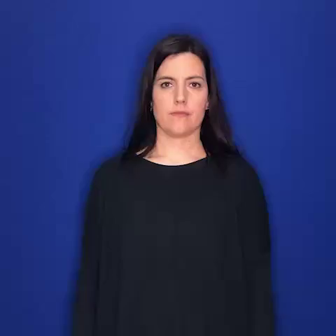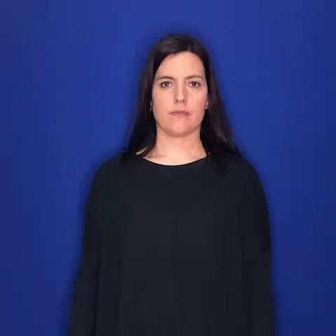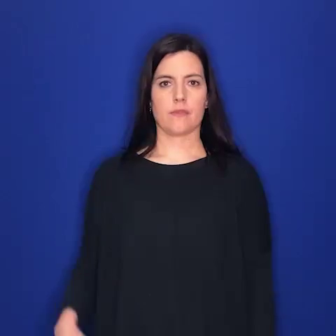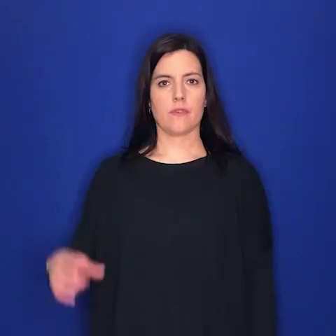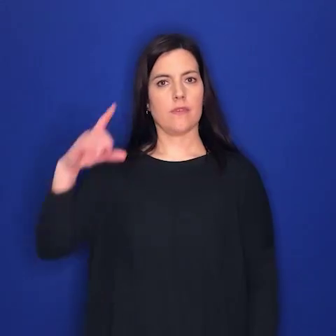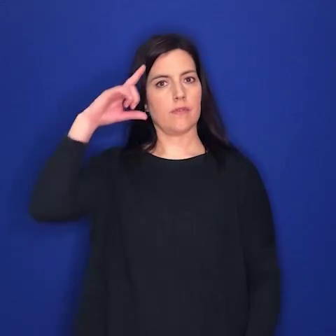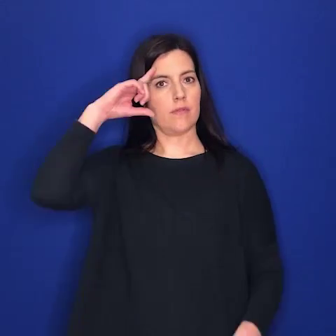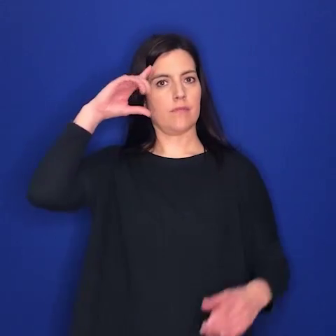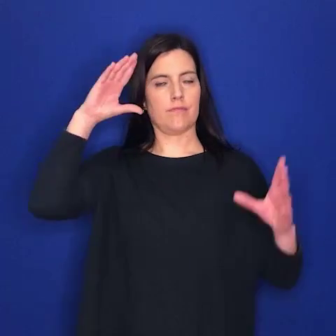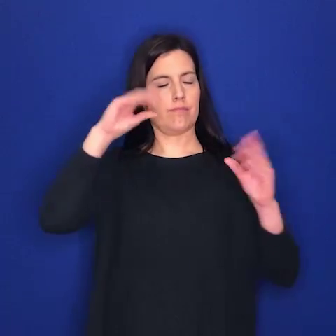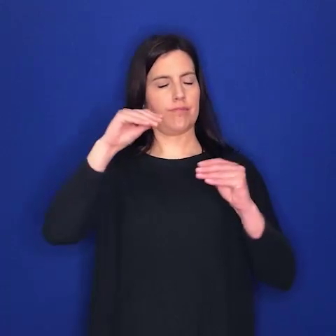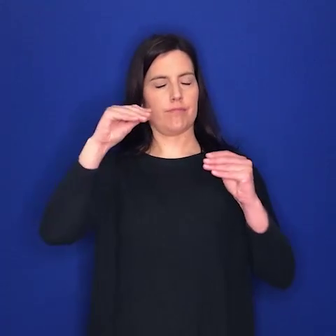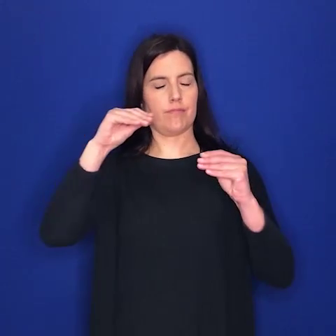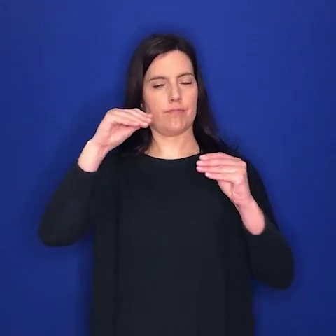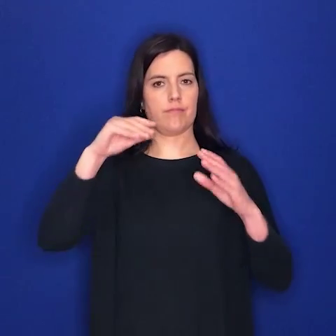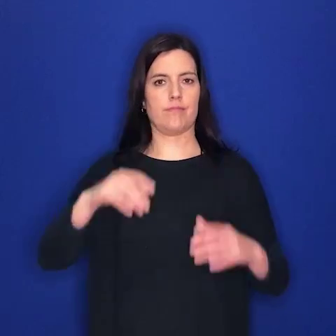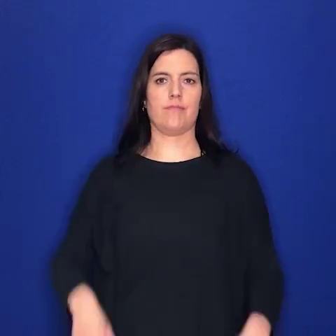mente apagar